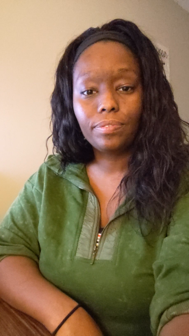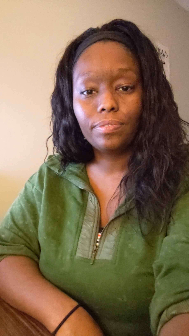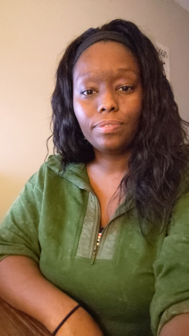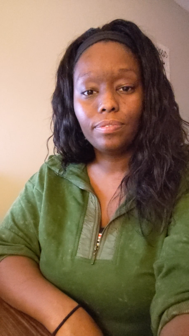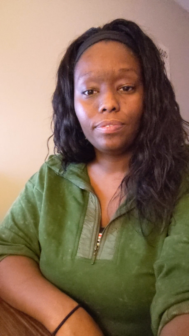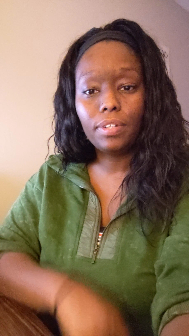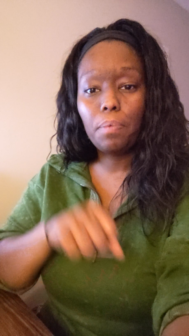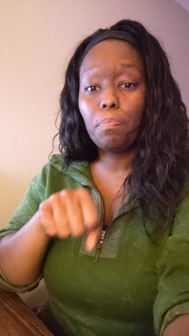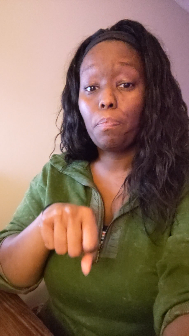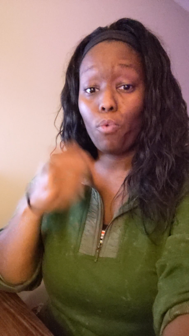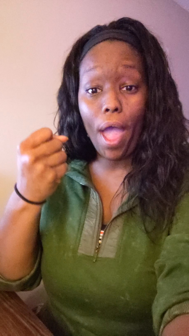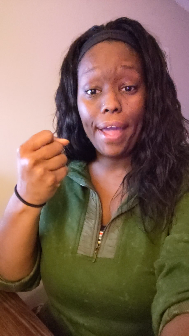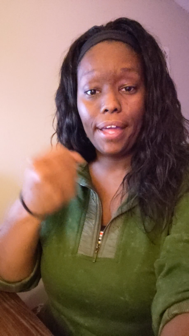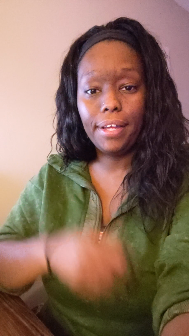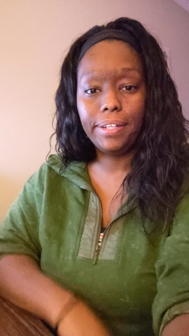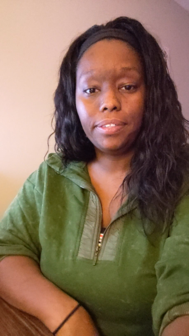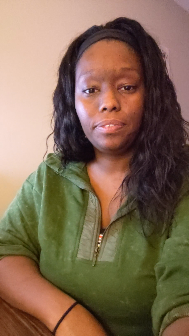break